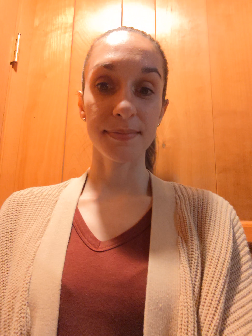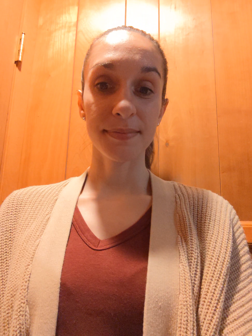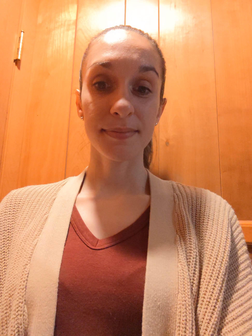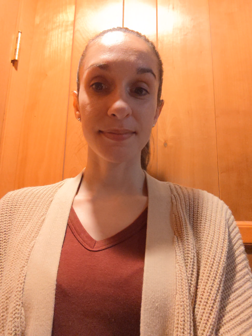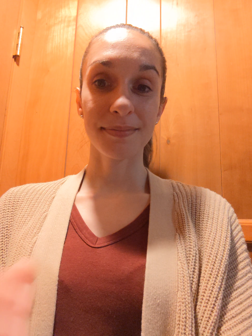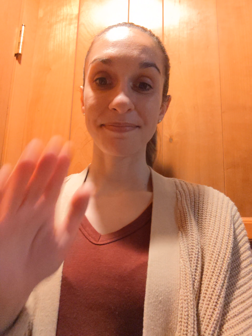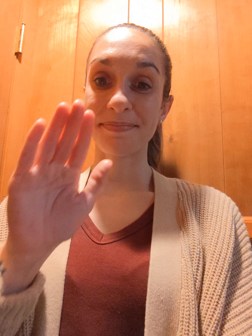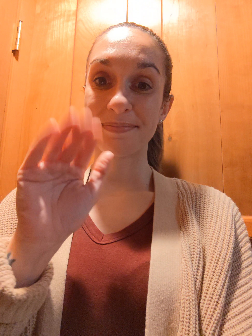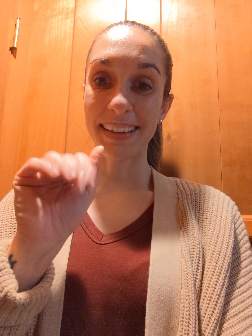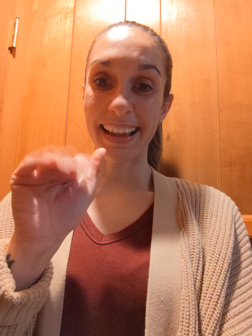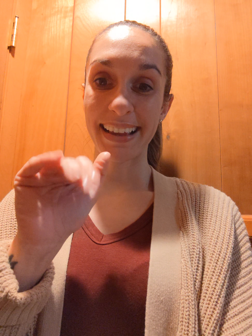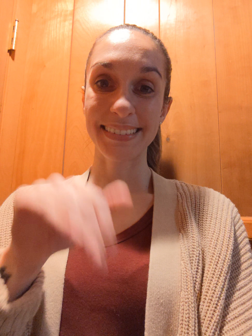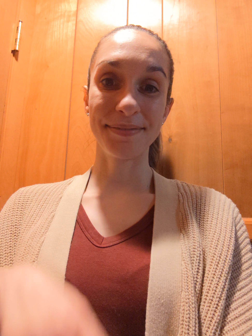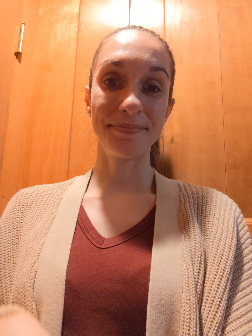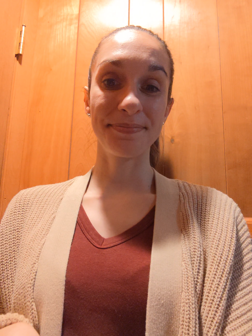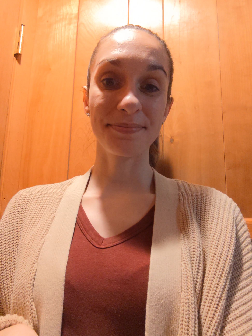bye